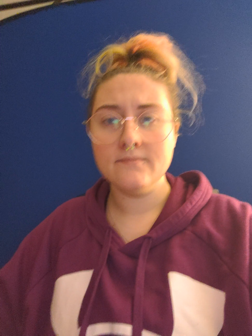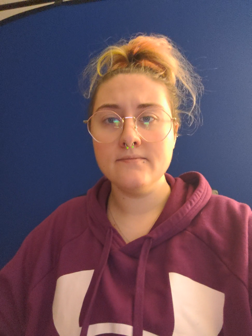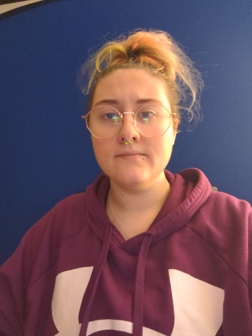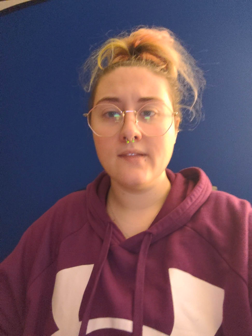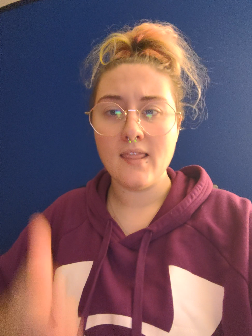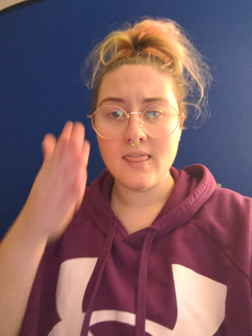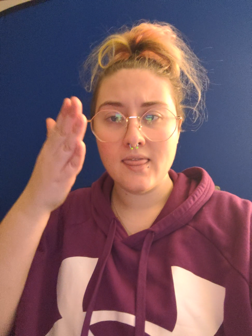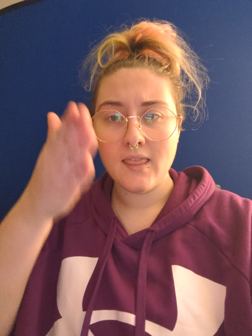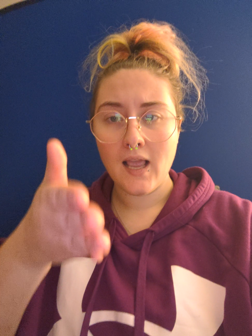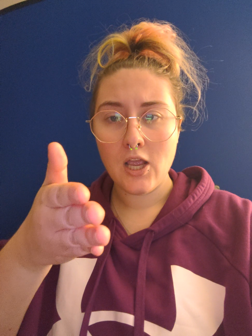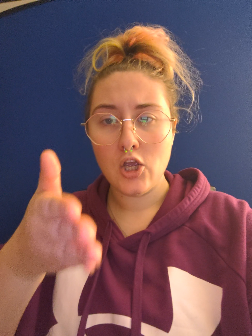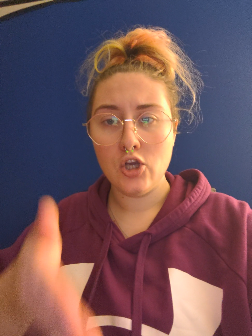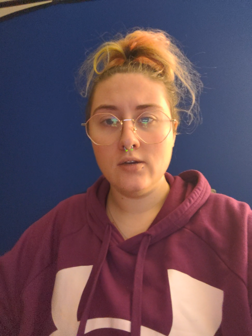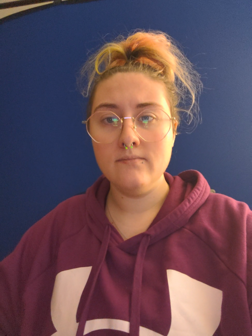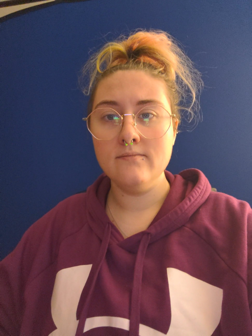there